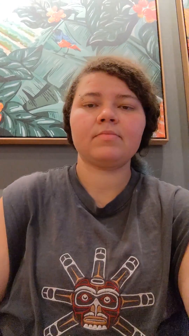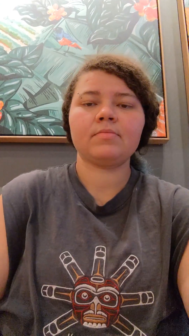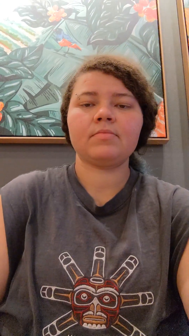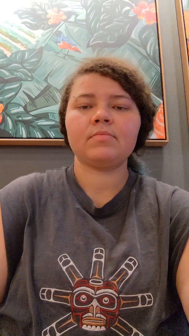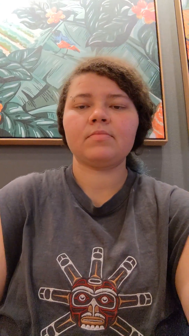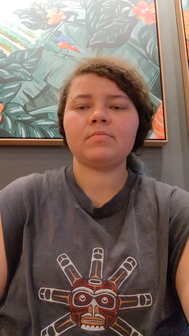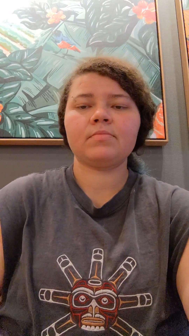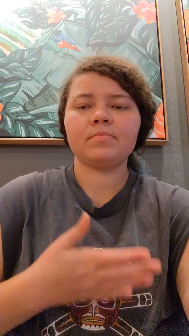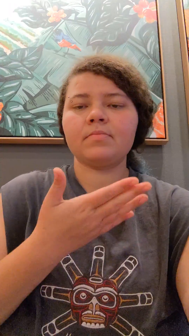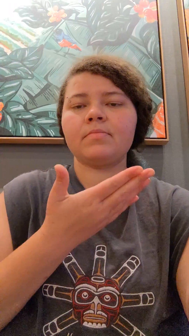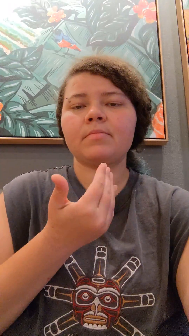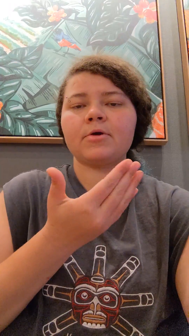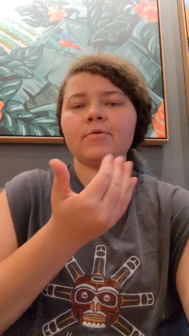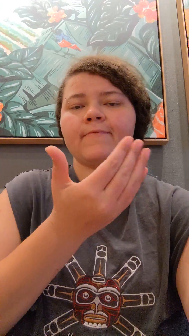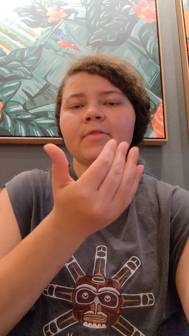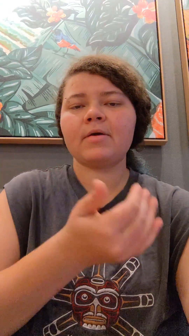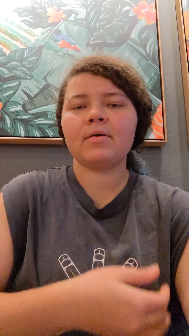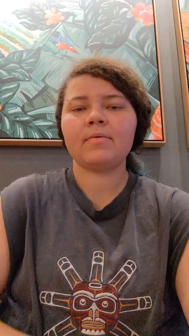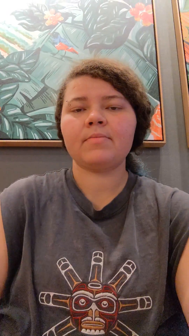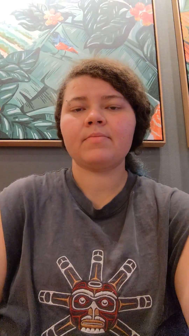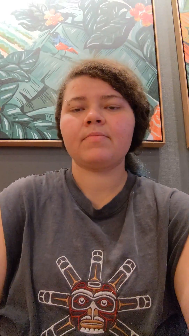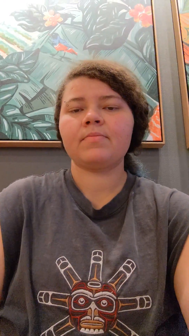butterfly